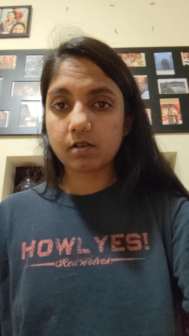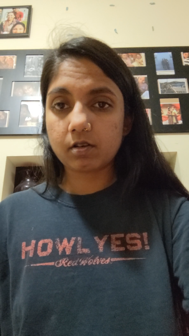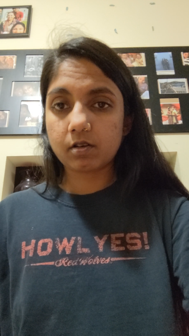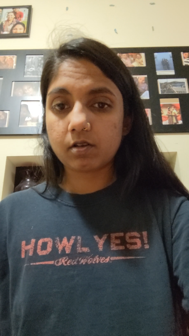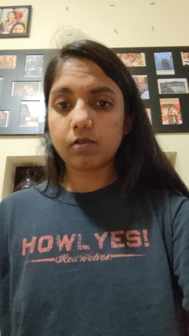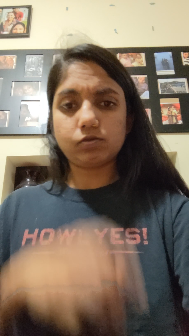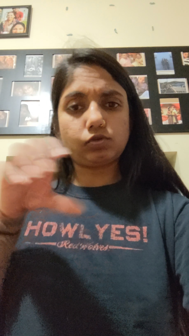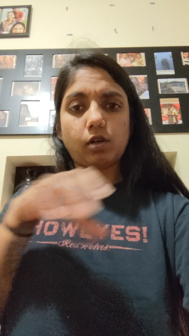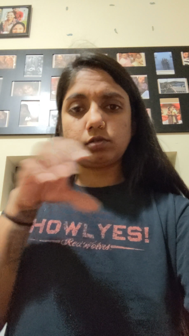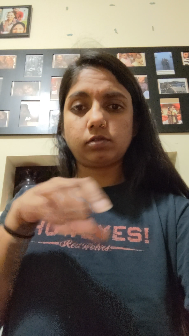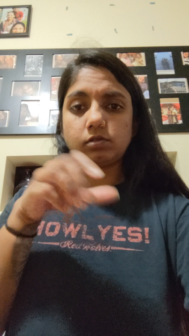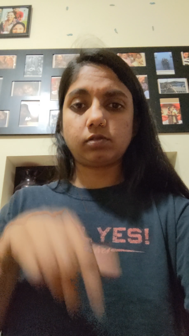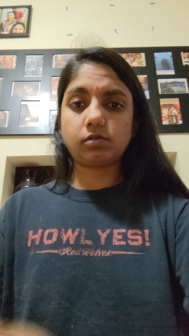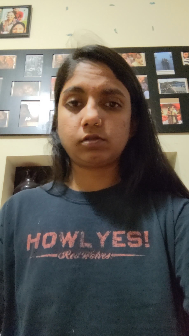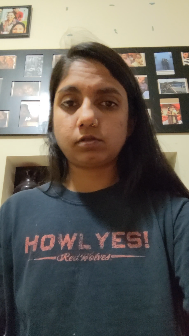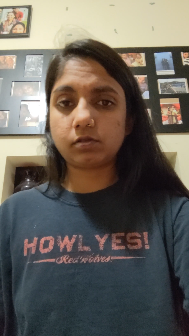does